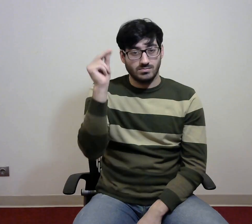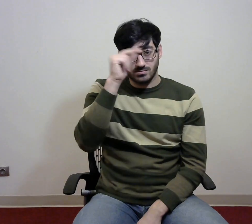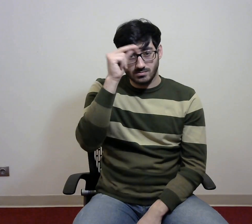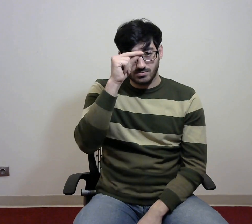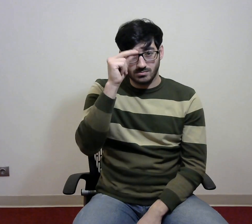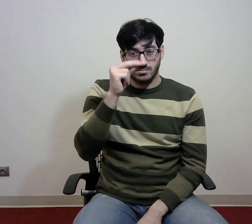siz